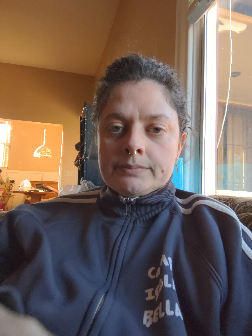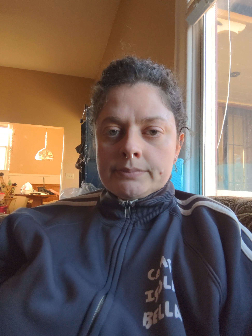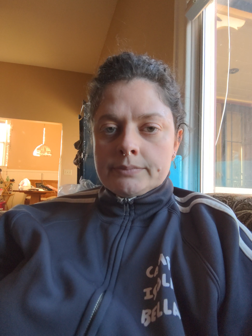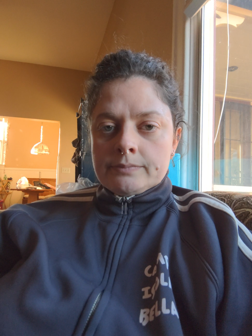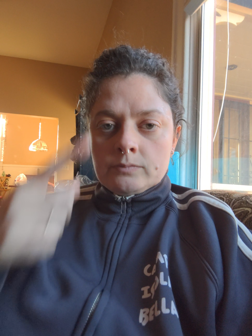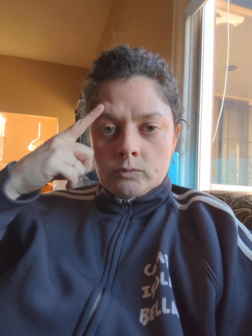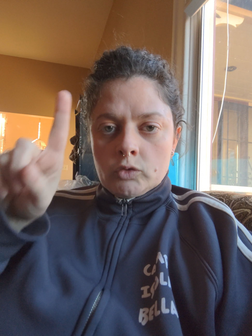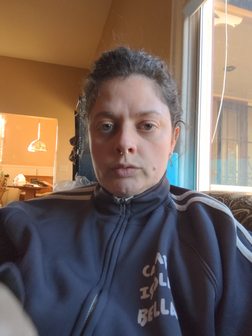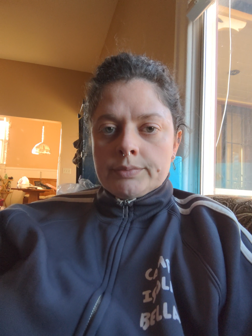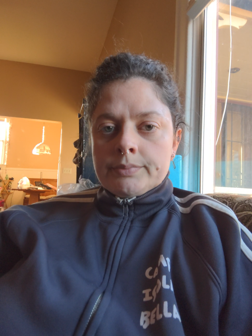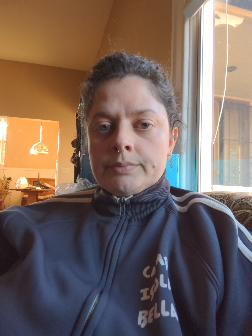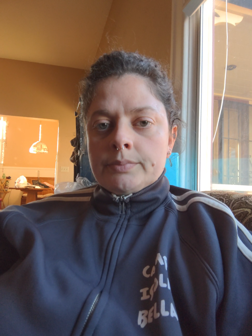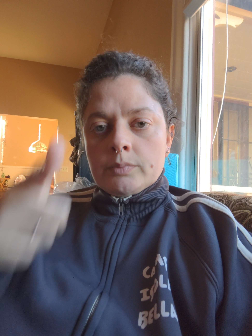for